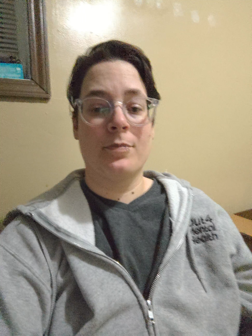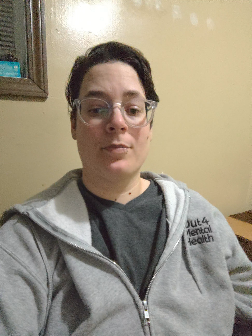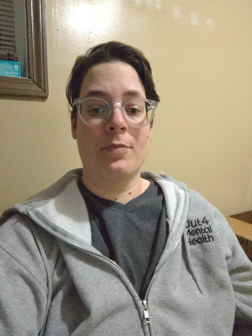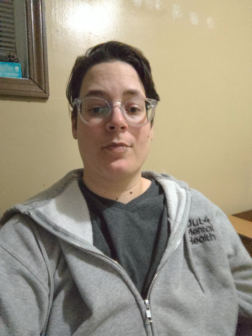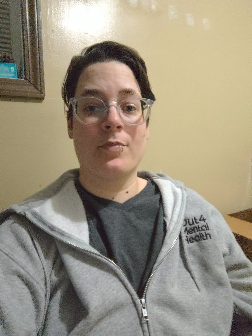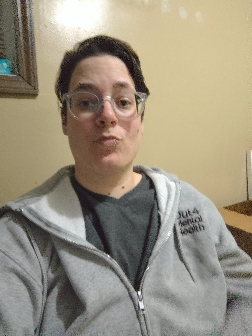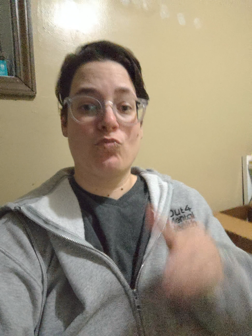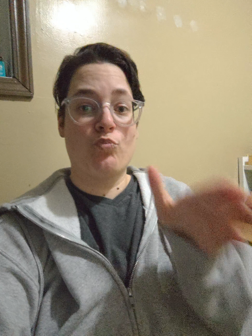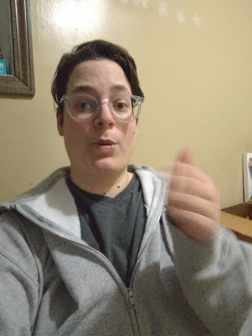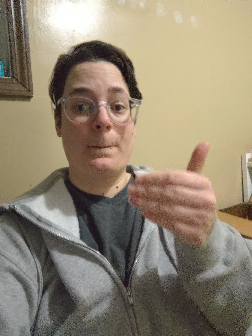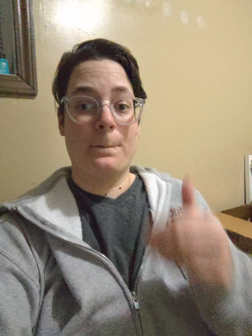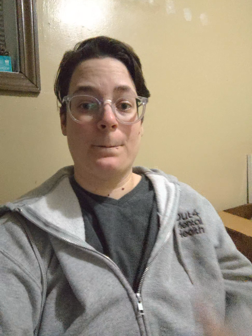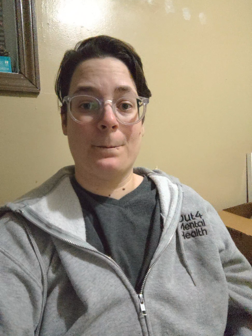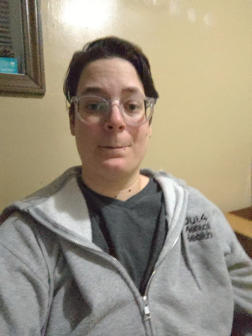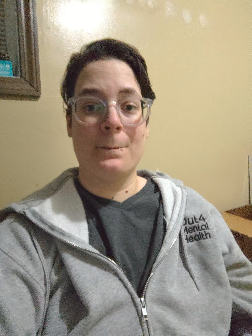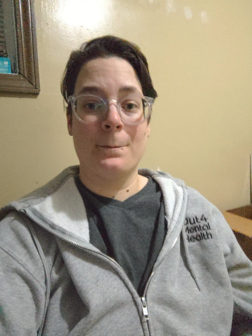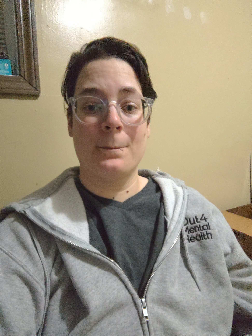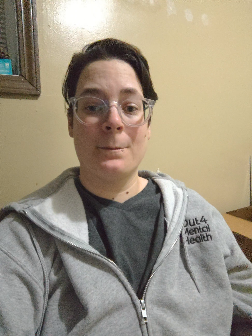room